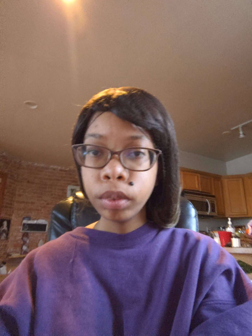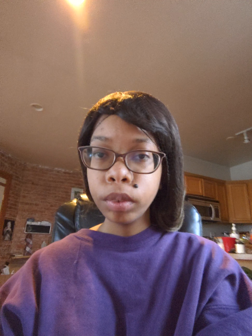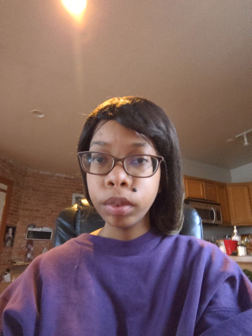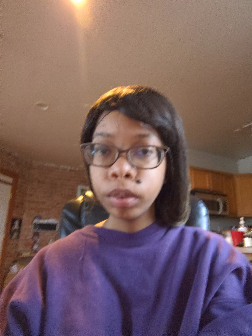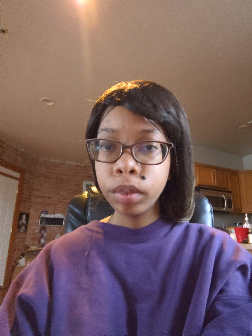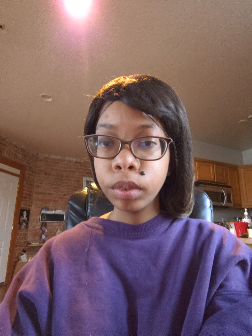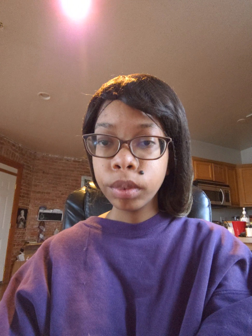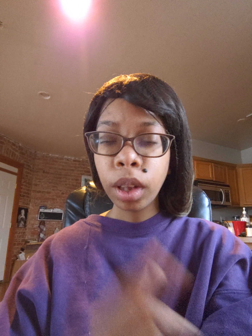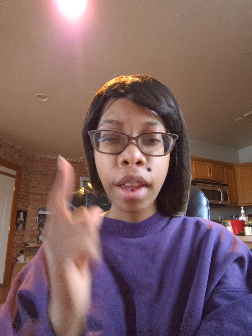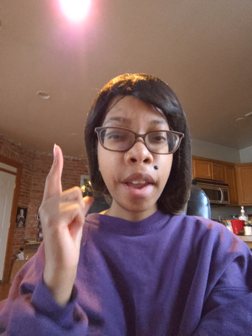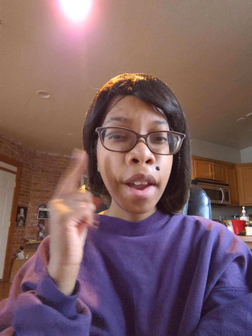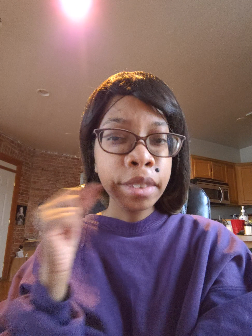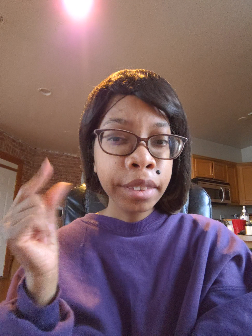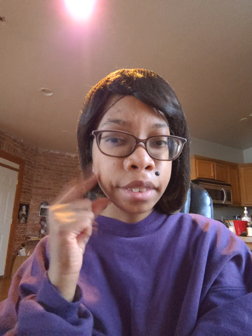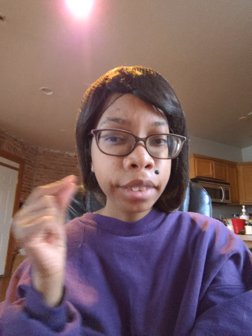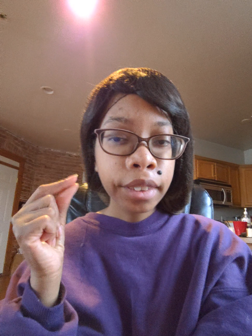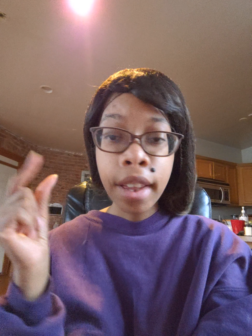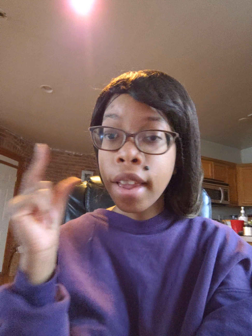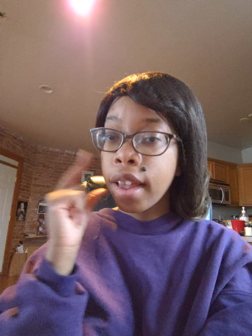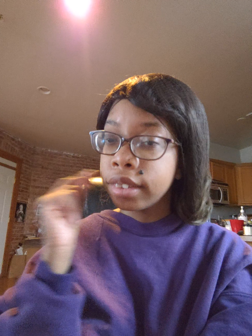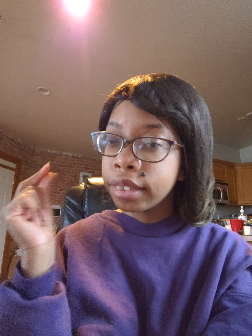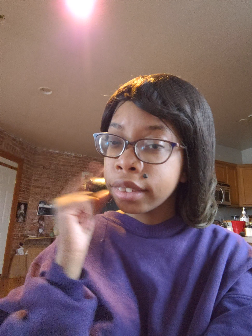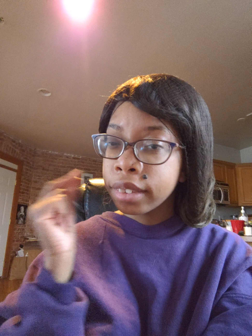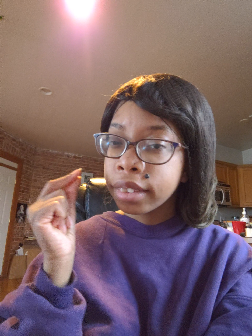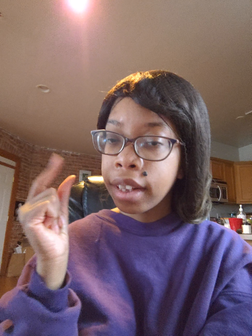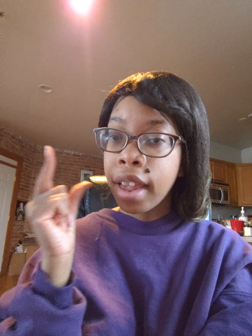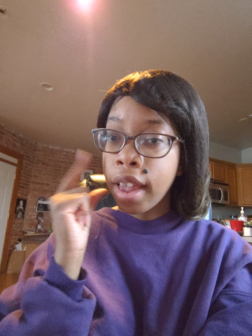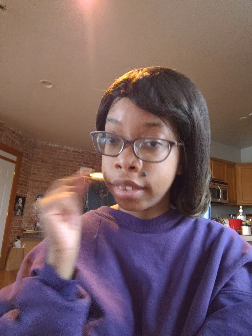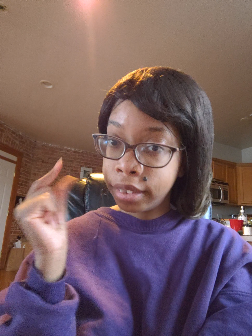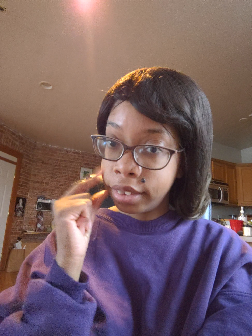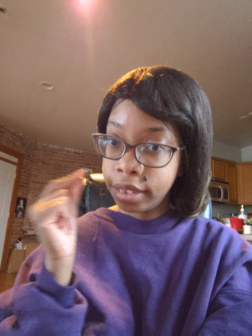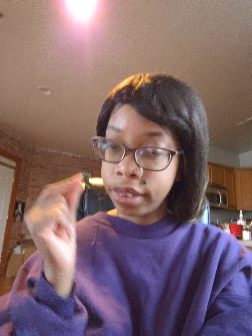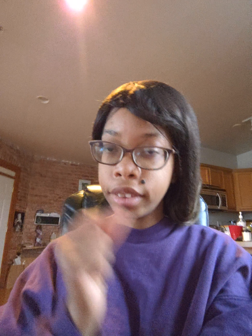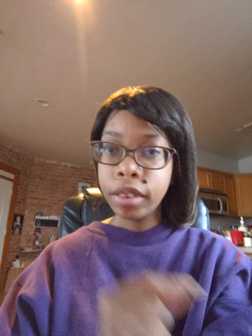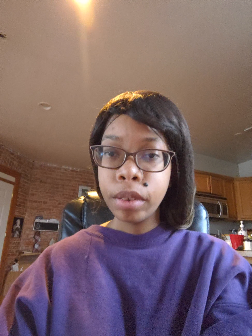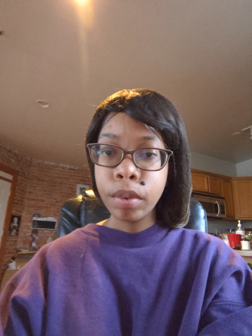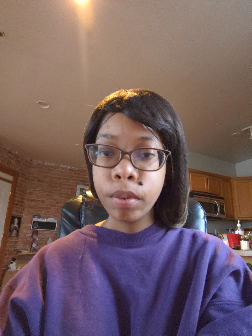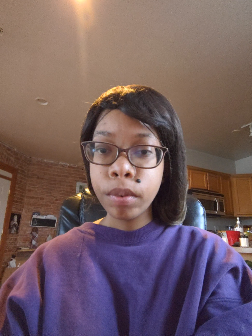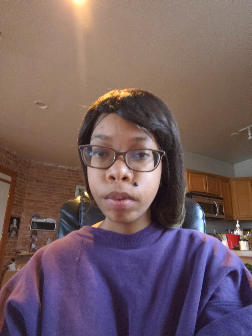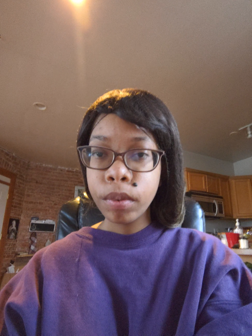cat